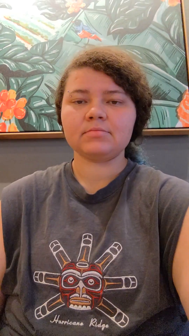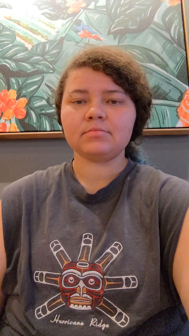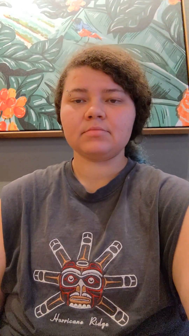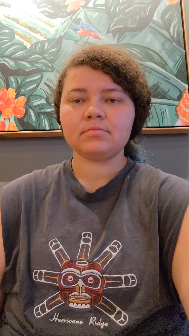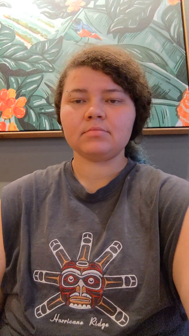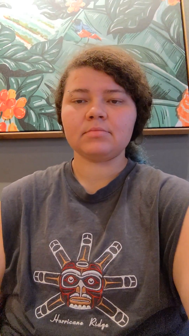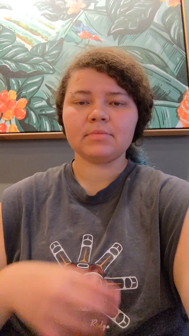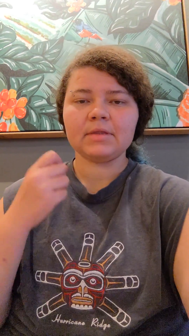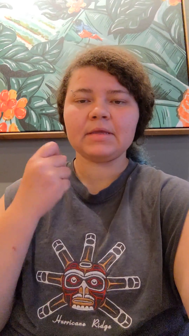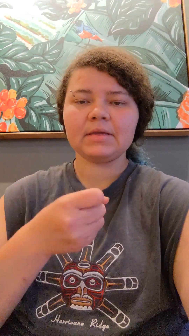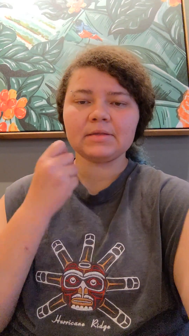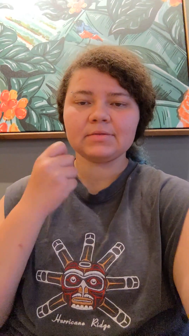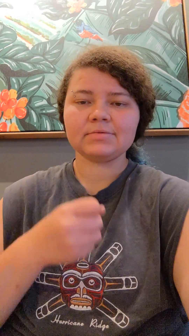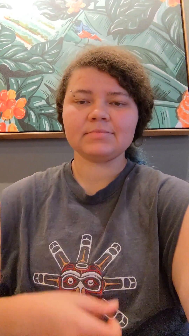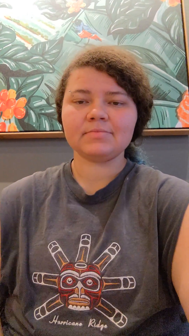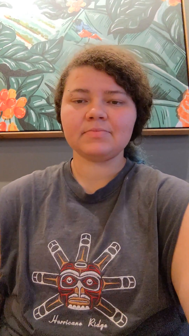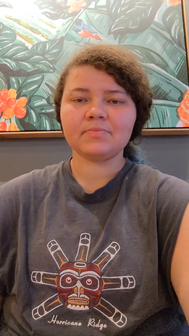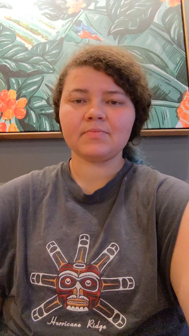hit